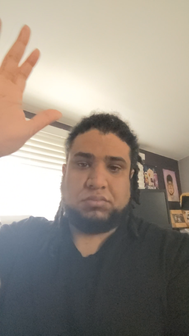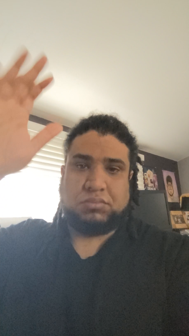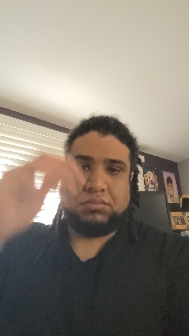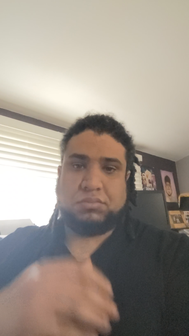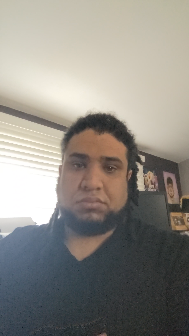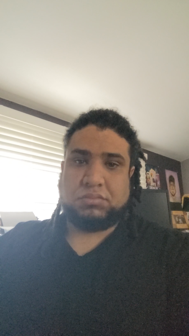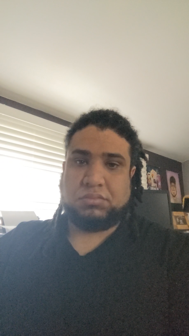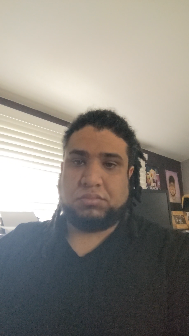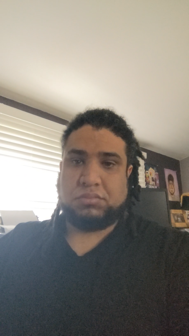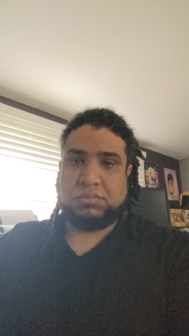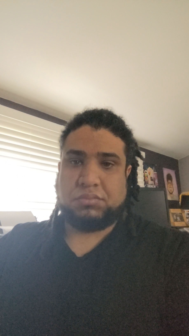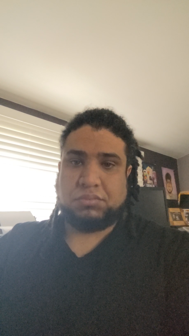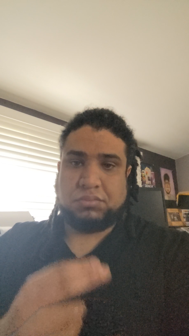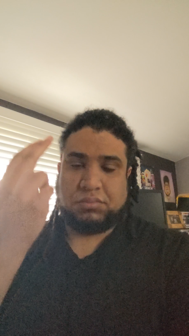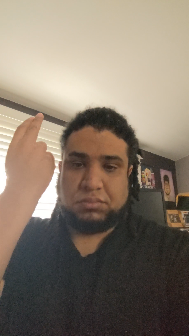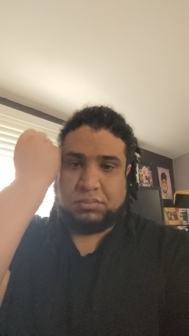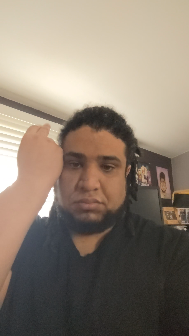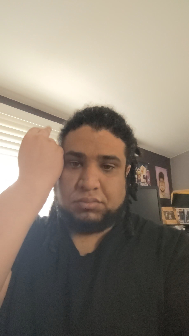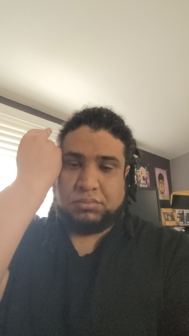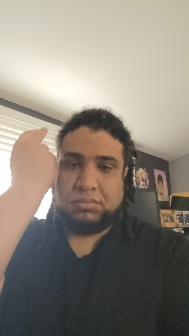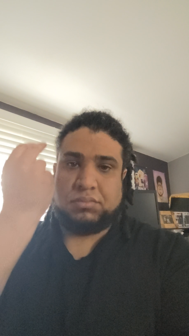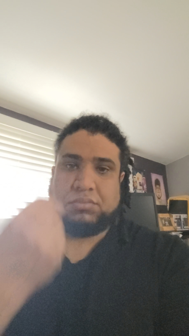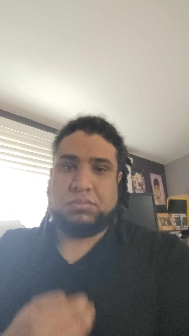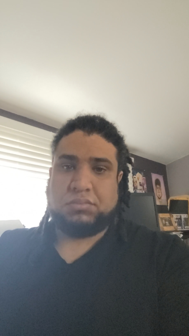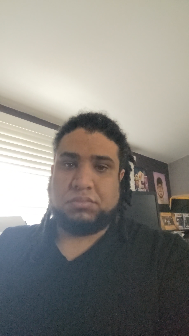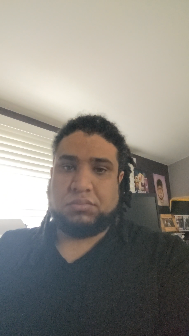bunny